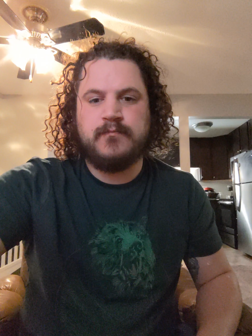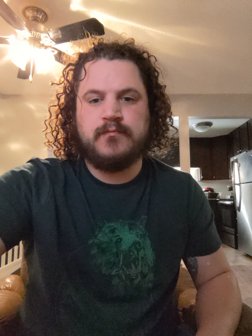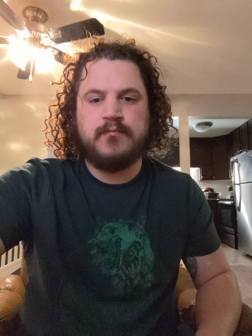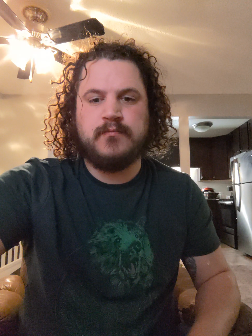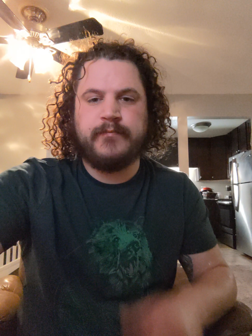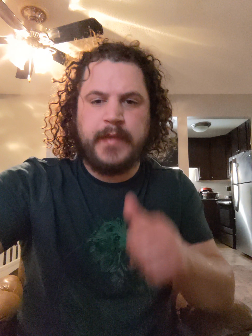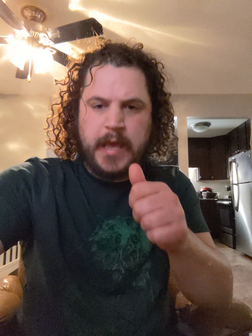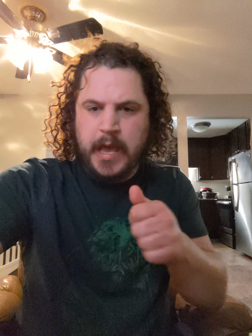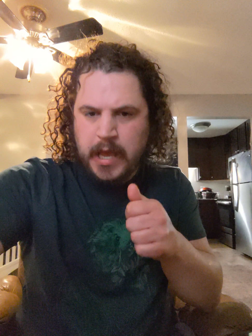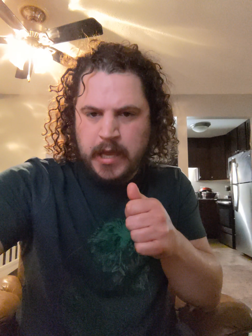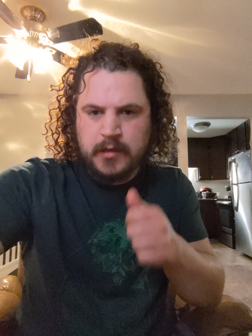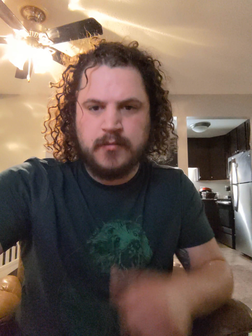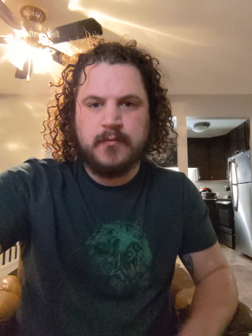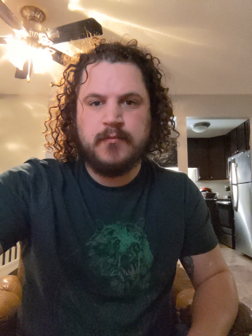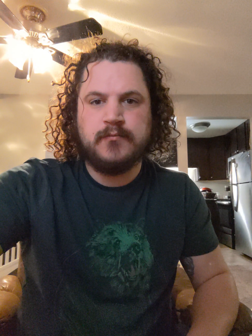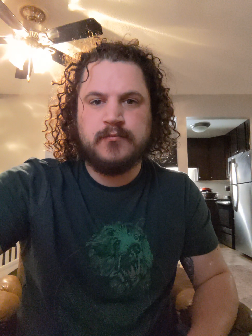hide